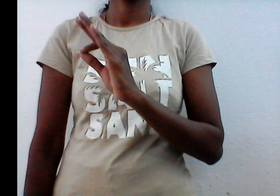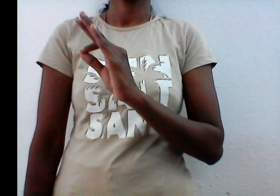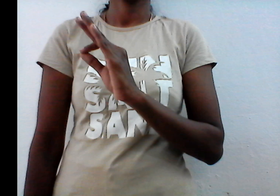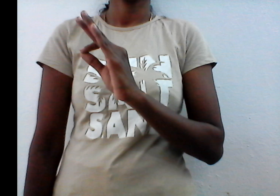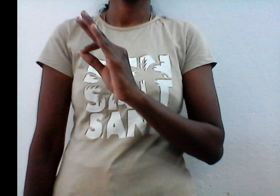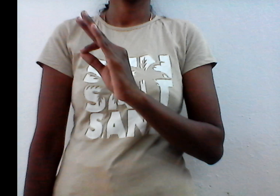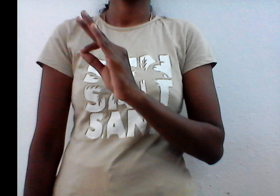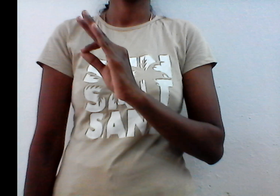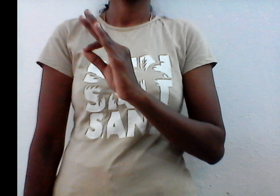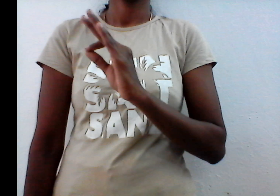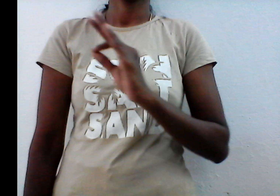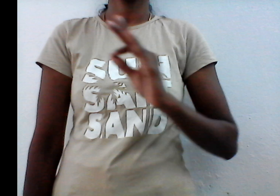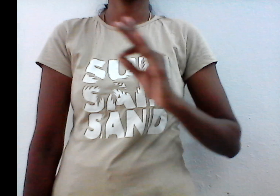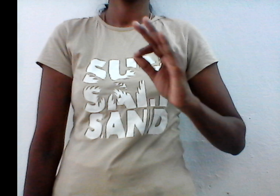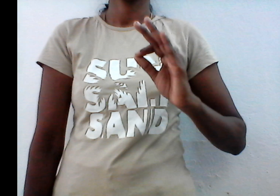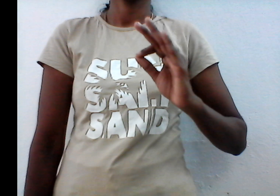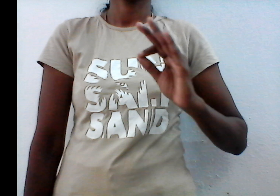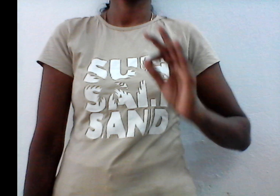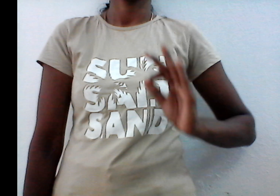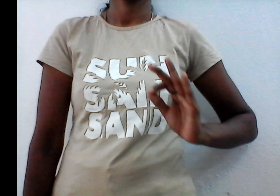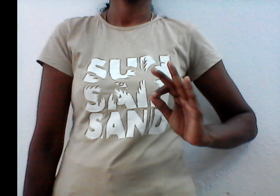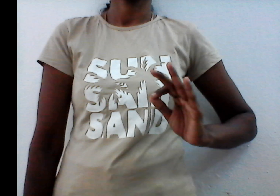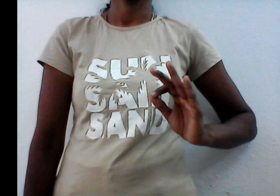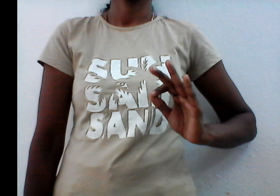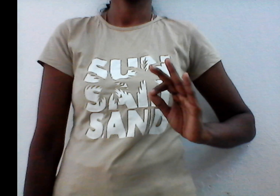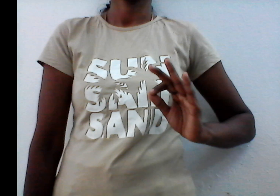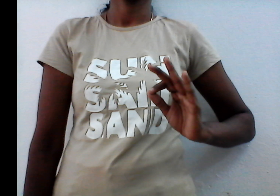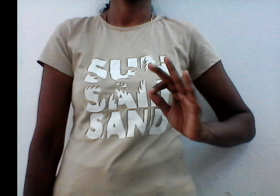ഔ